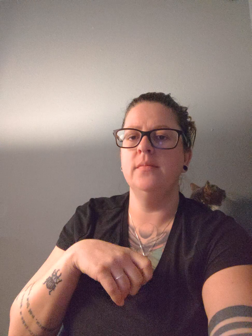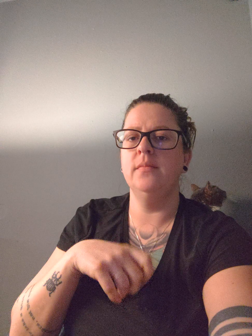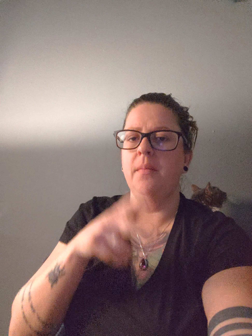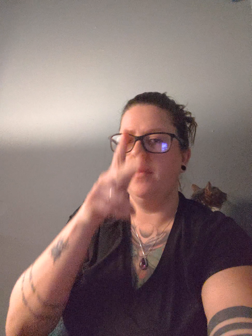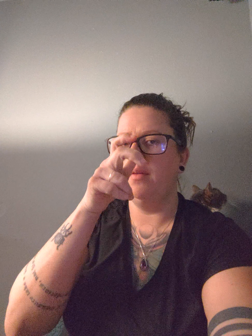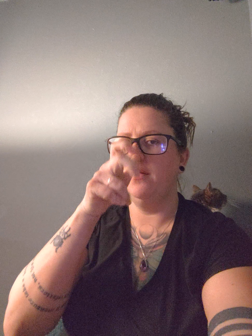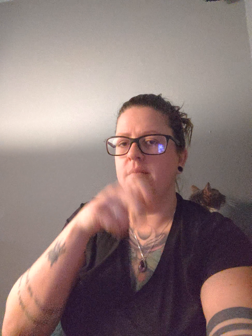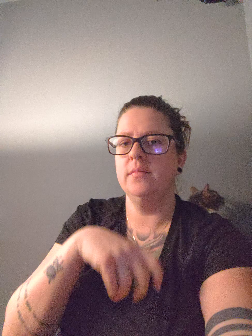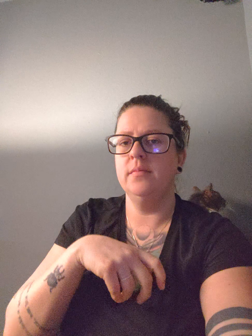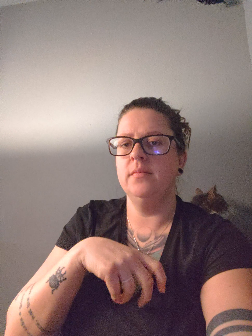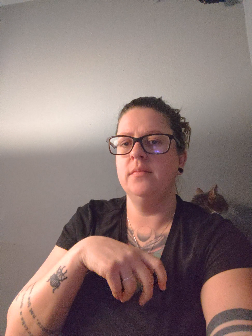bug